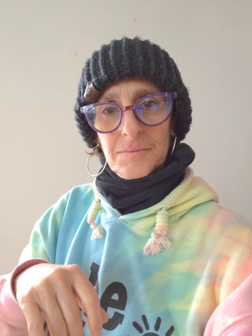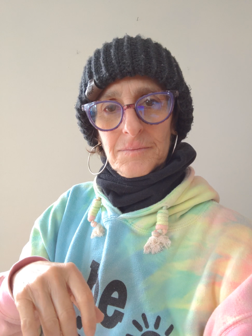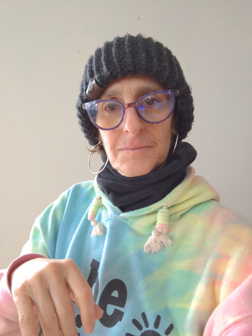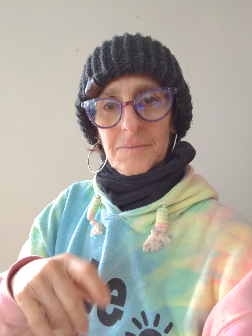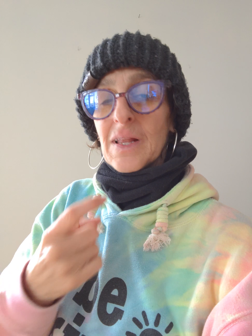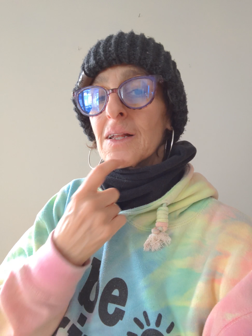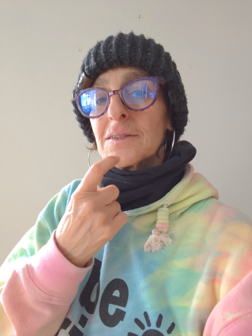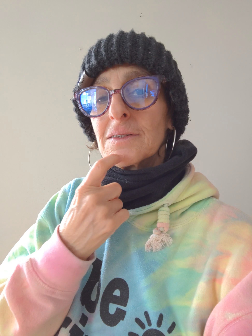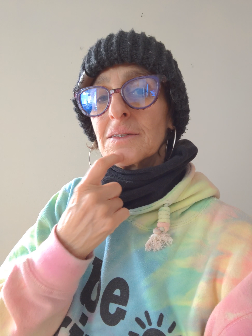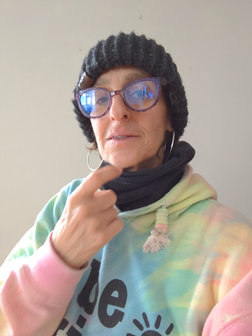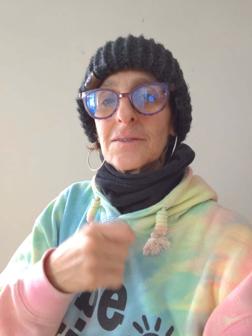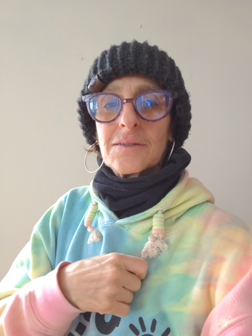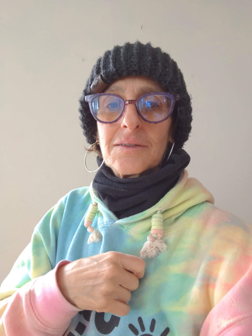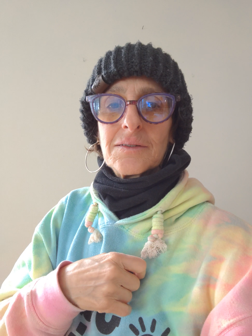window